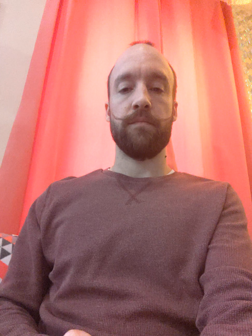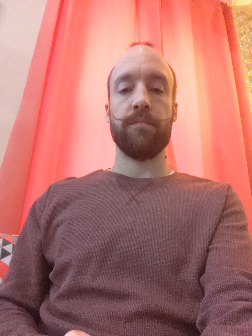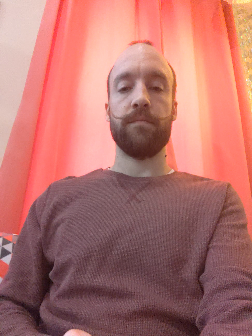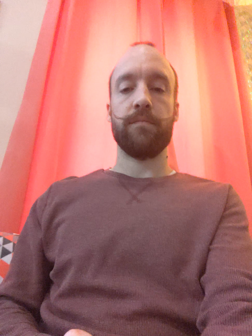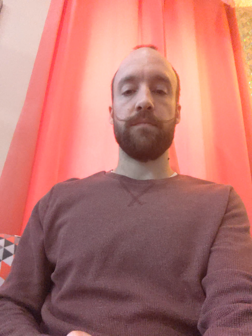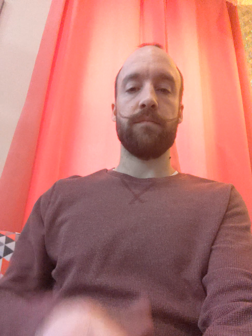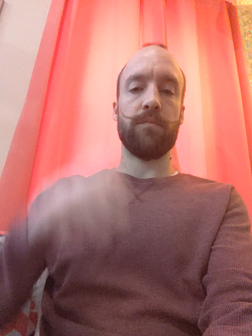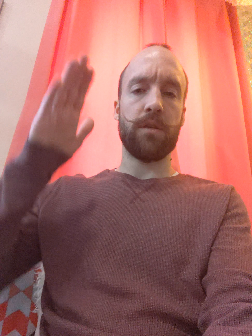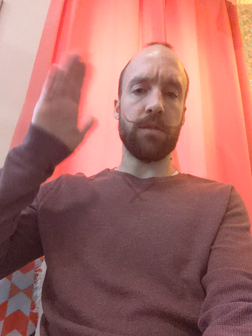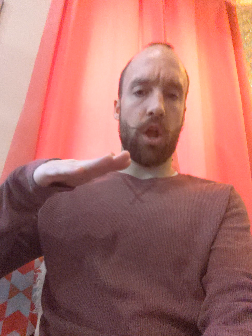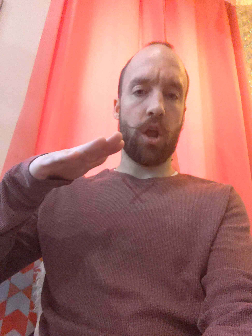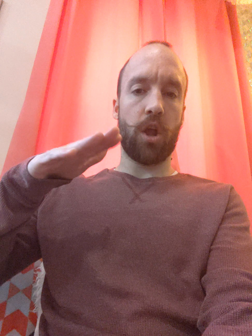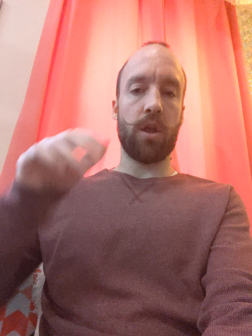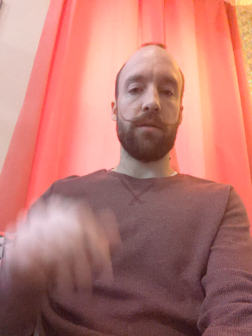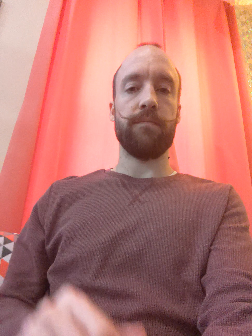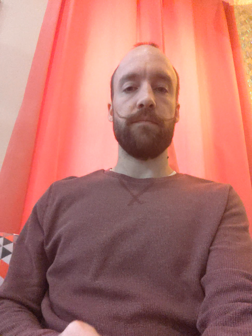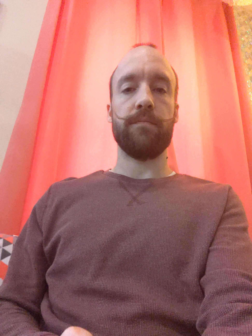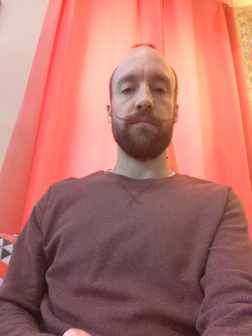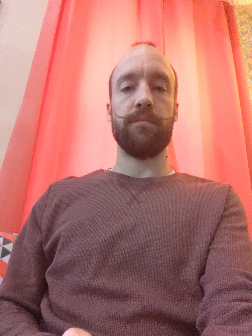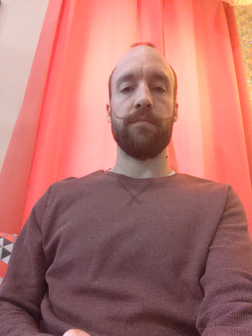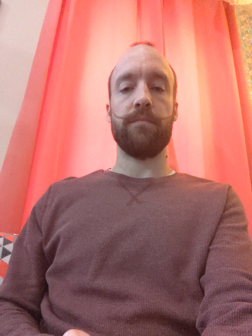on